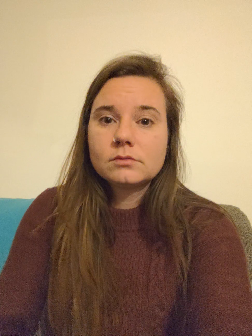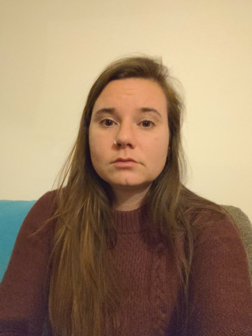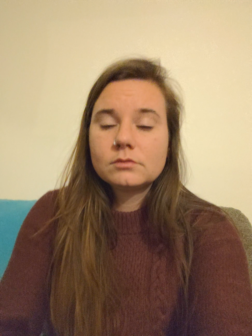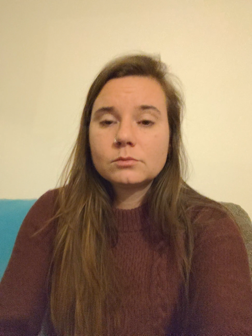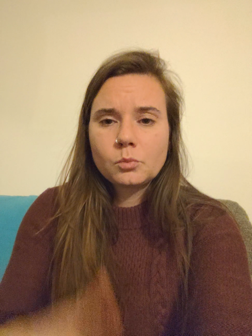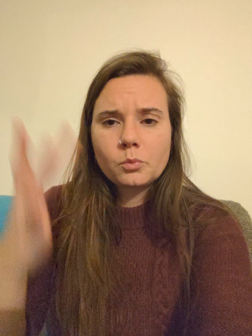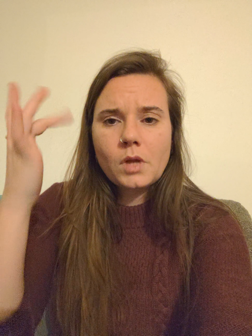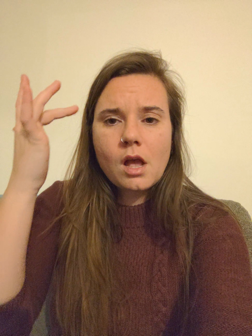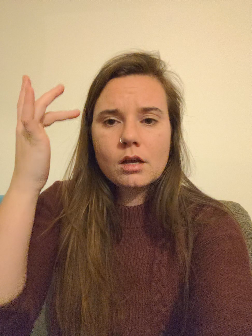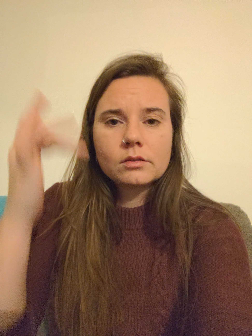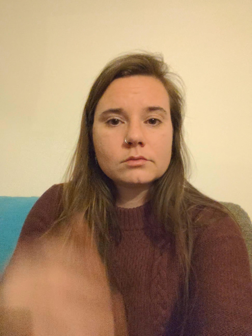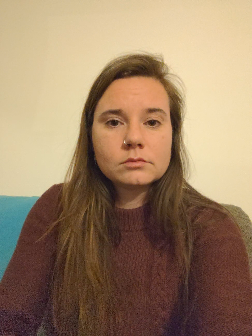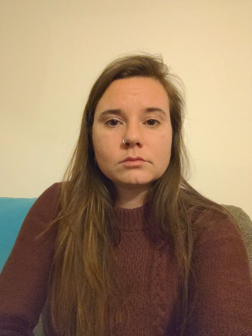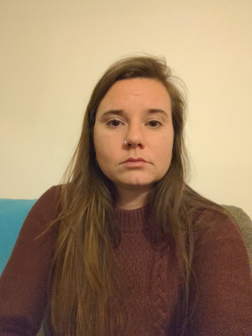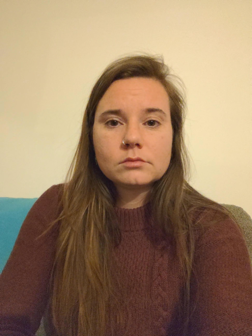why